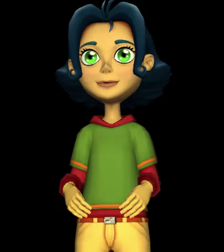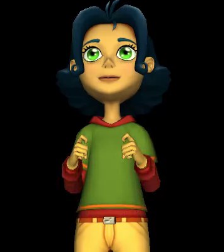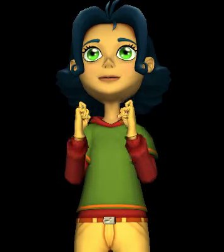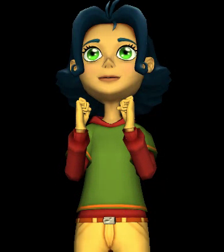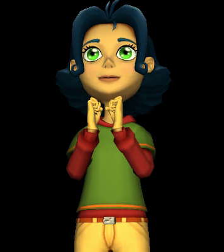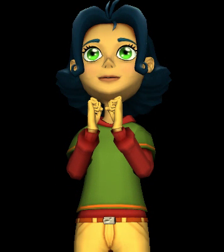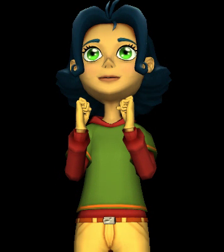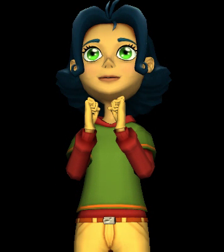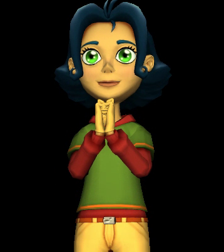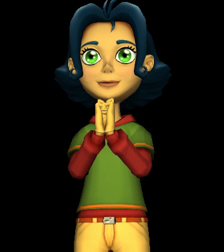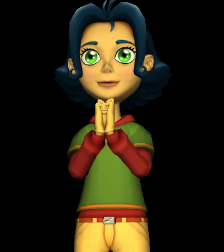كهربائي